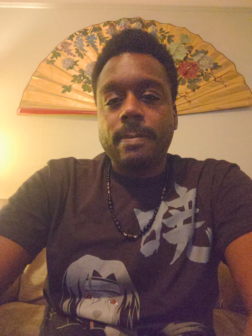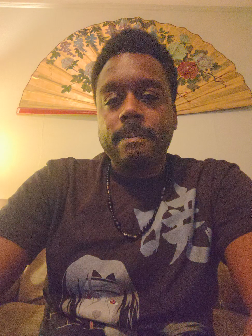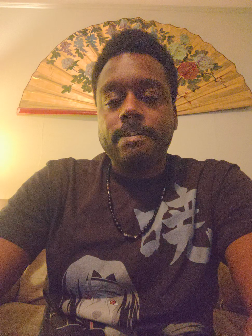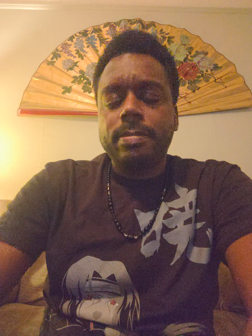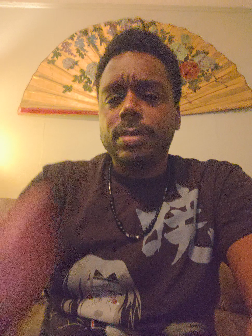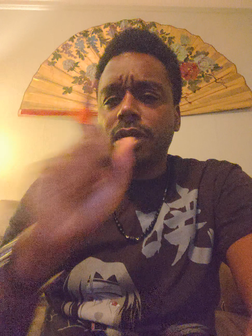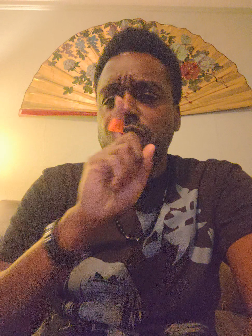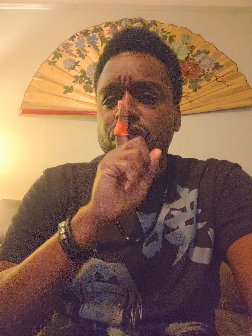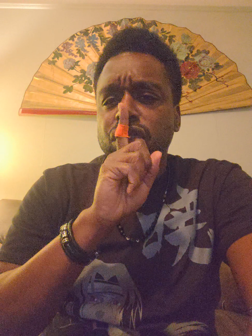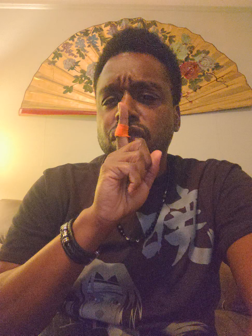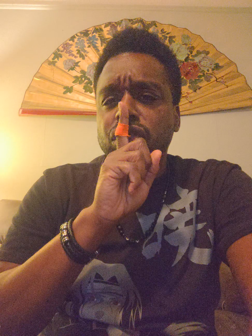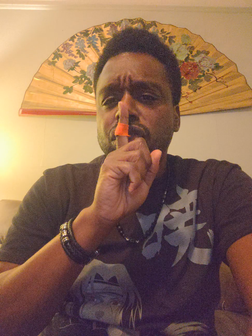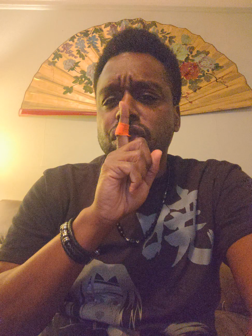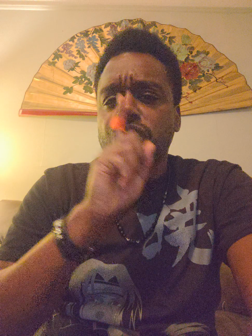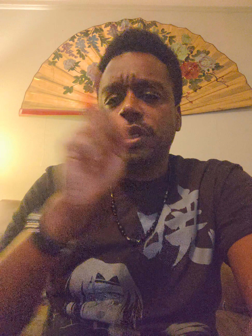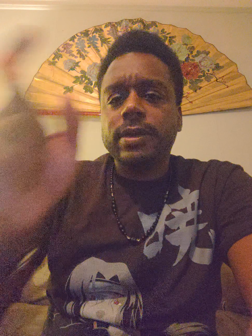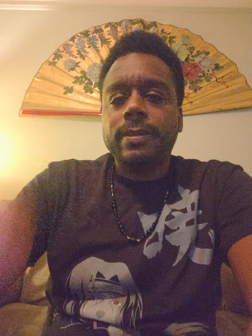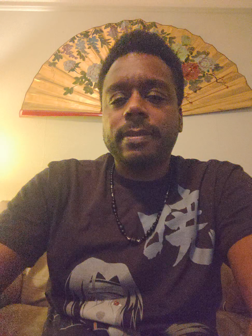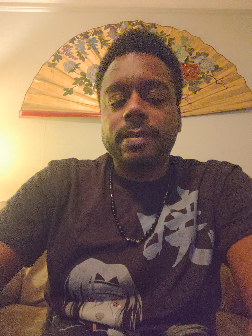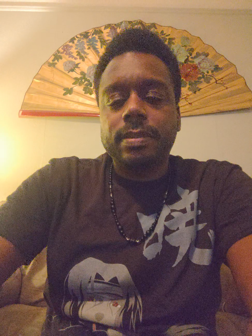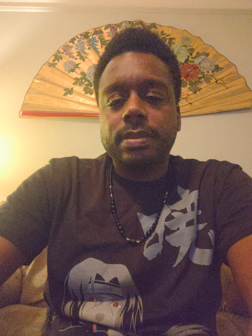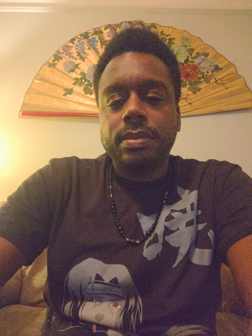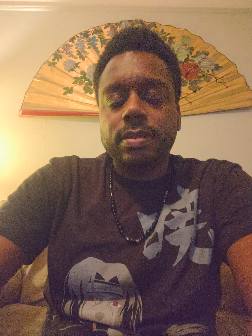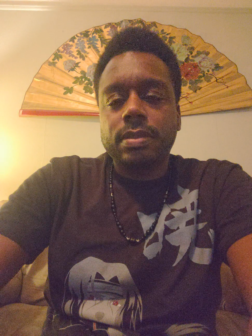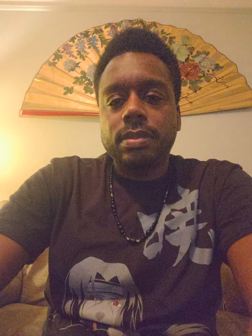shhh